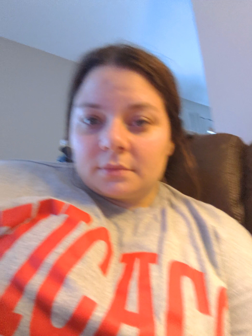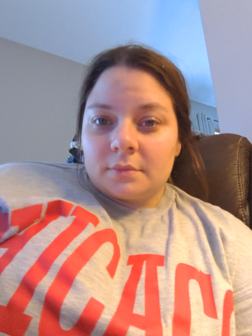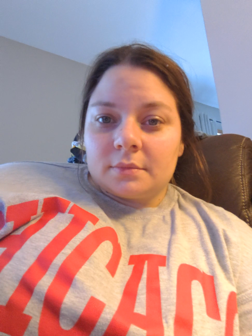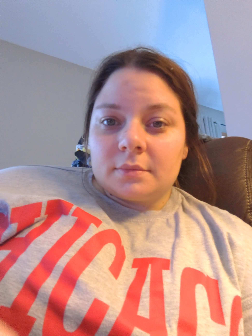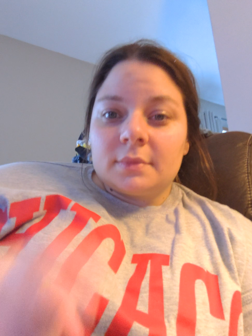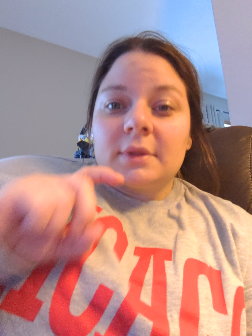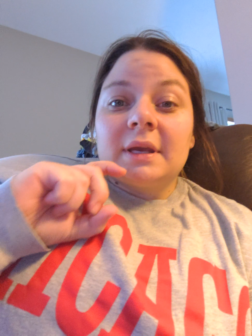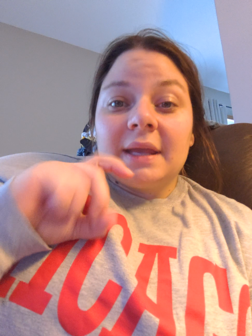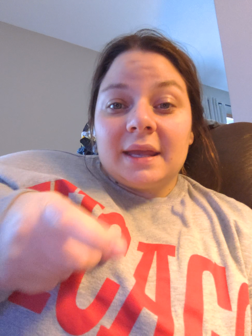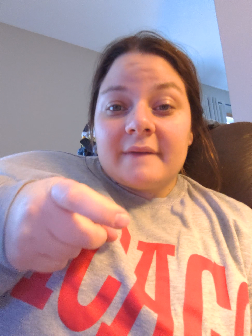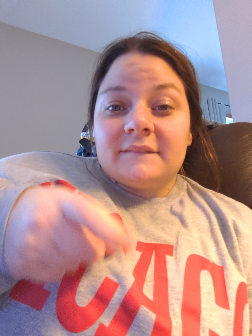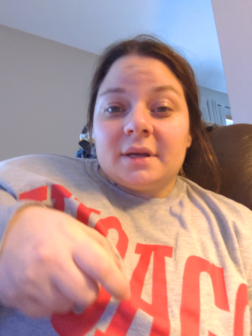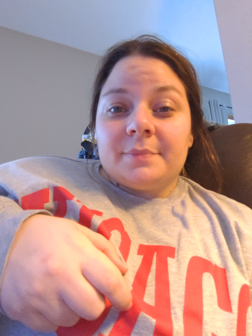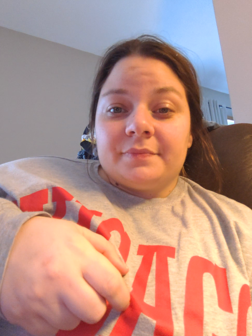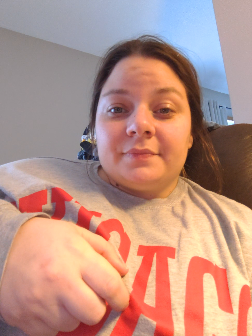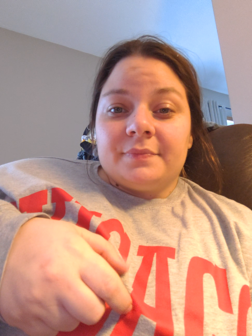gift